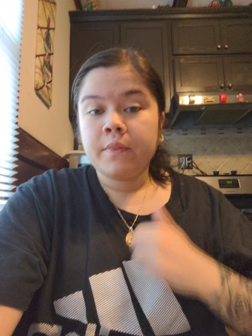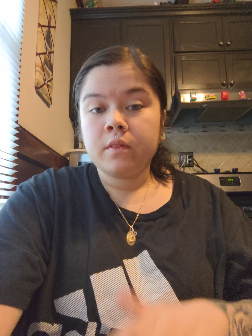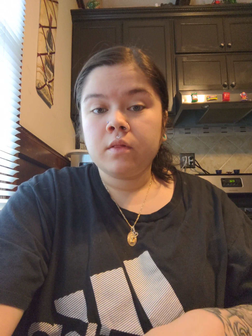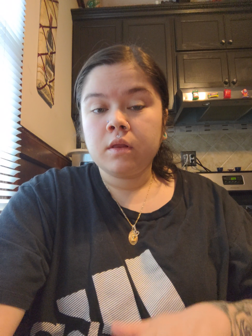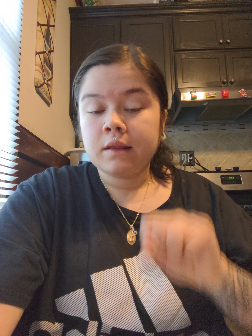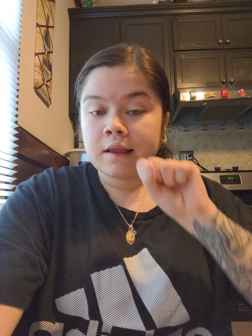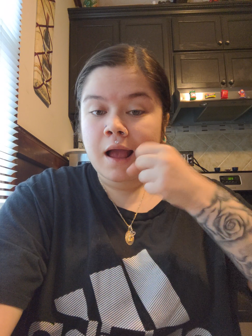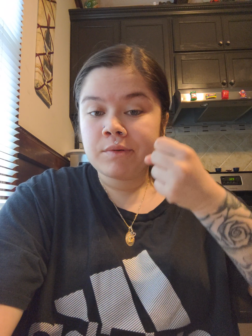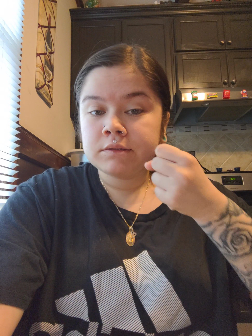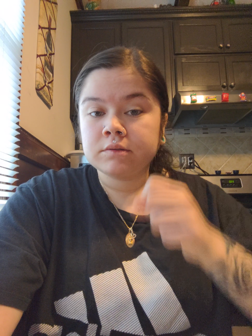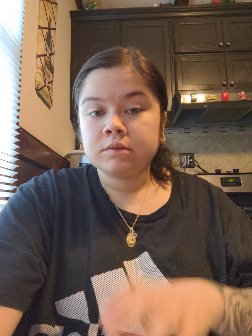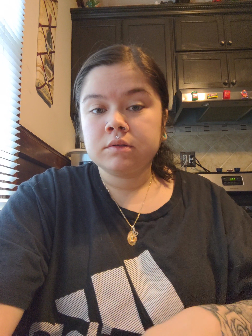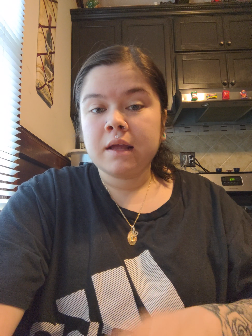carrot